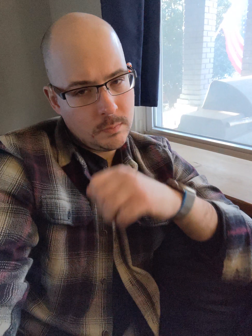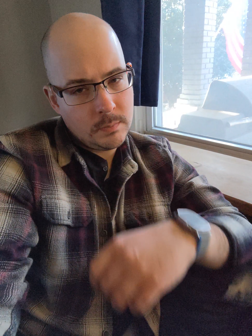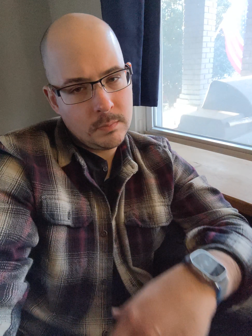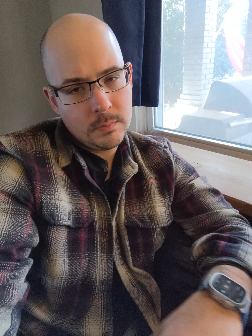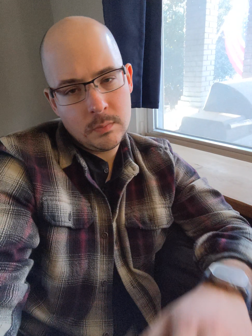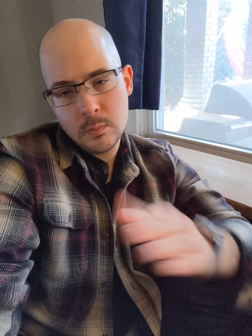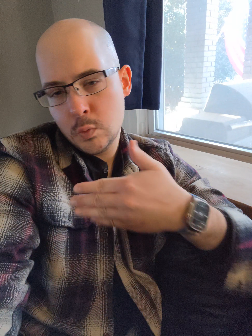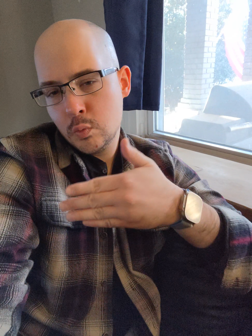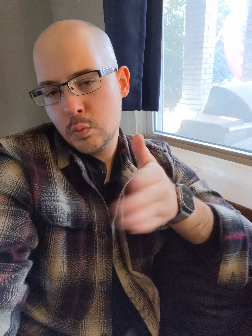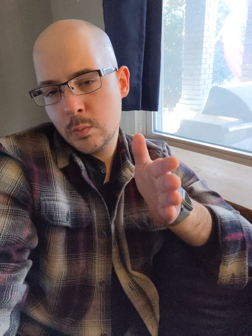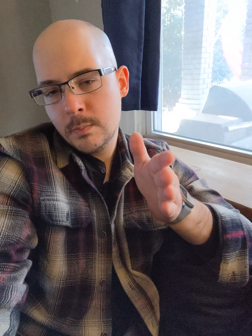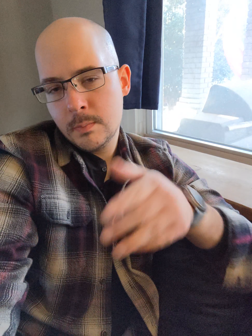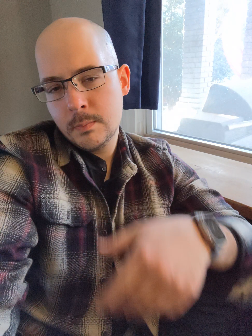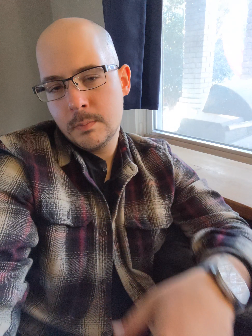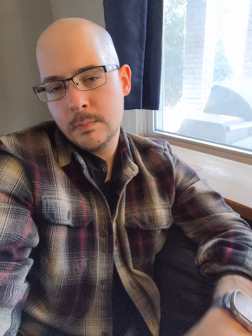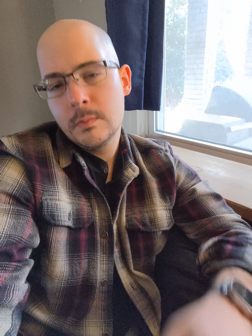room